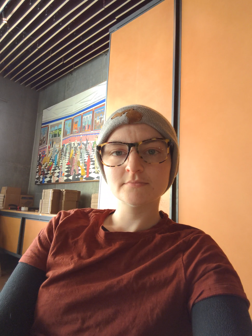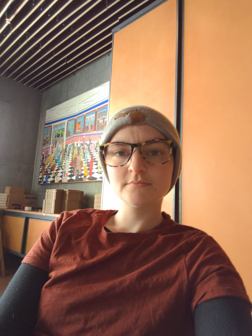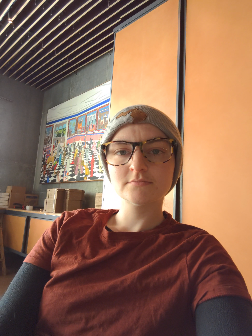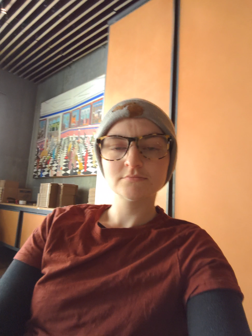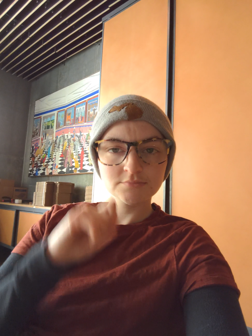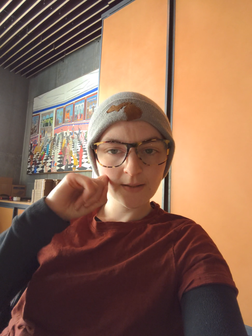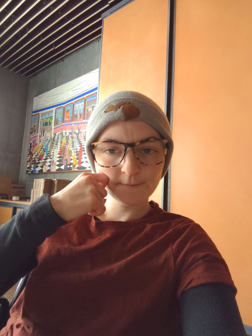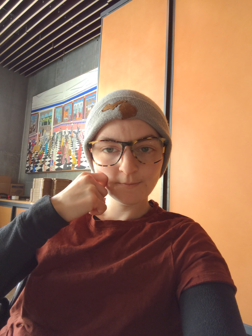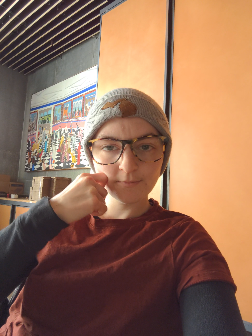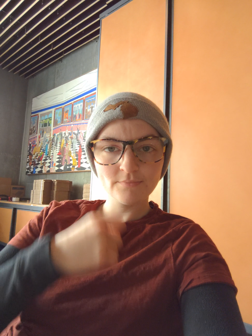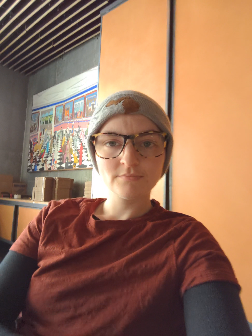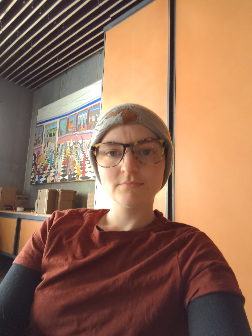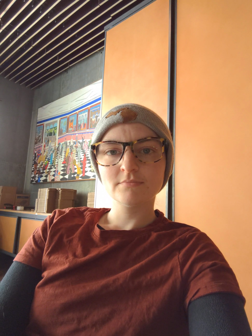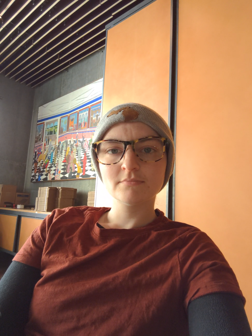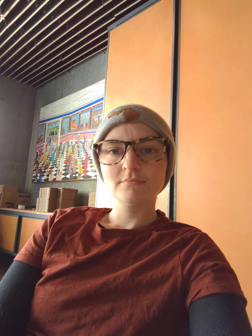apple